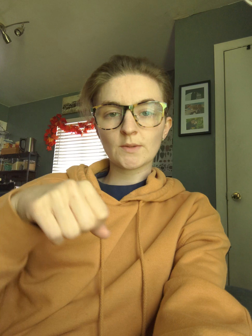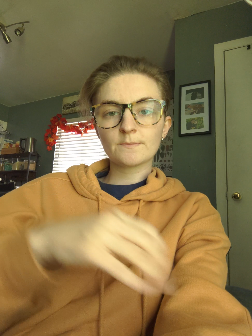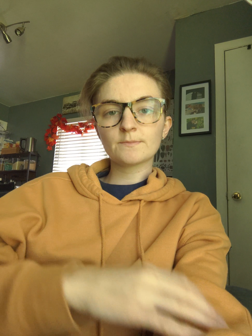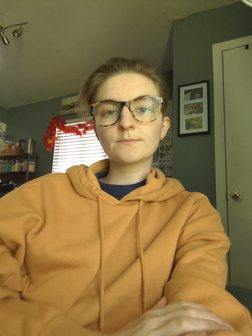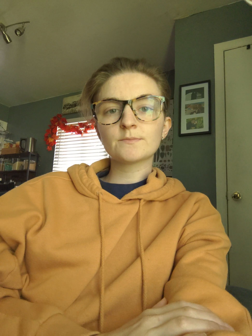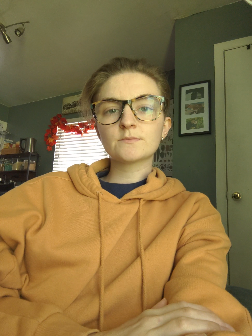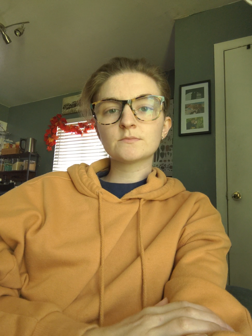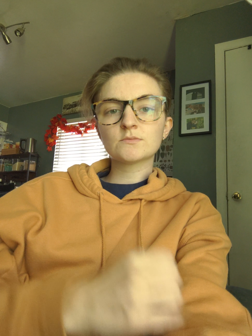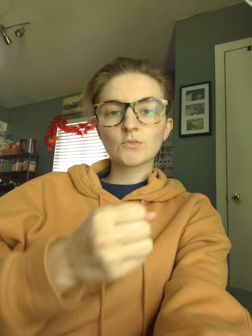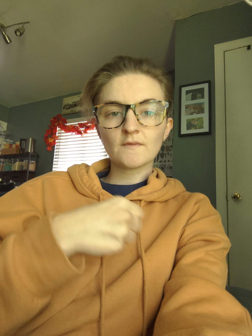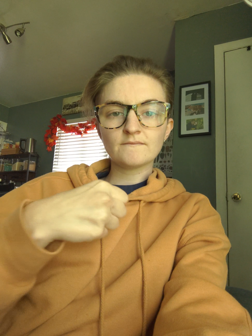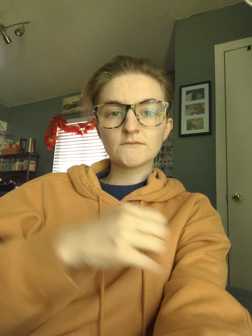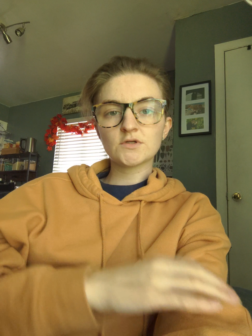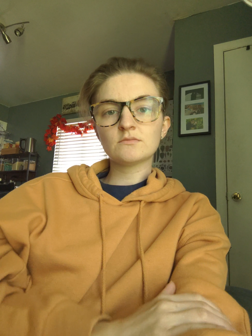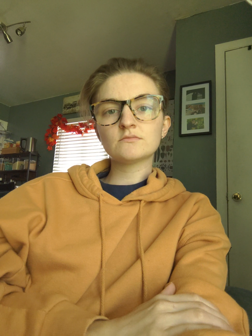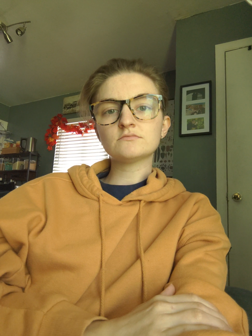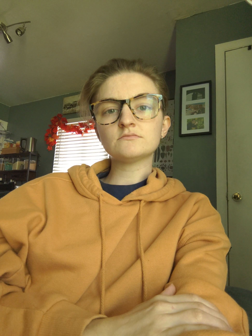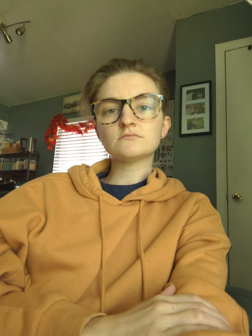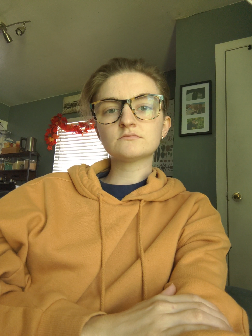coffee